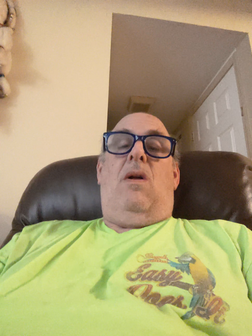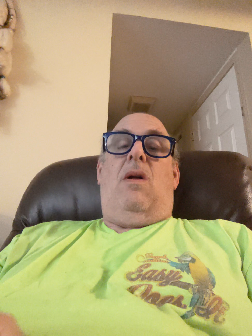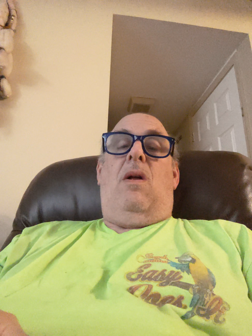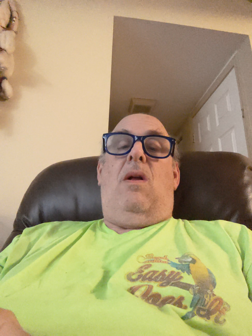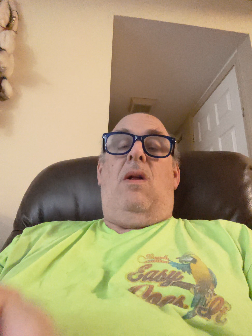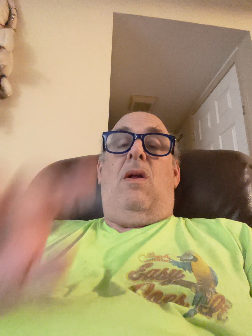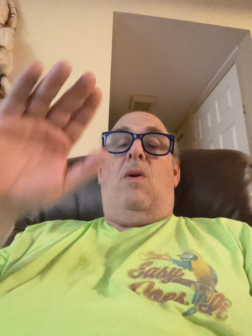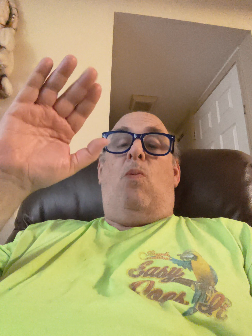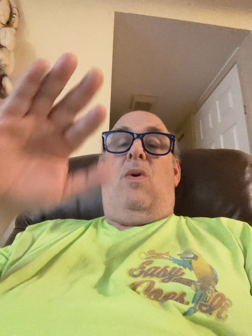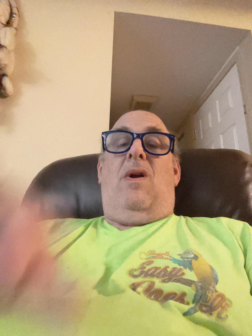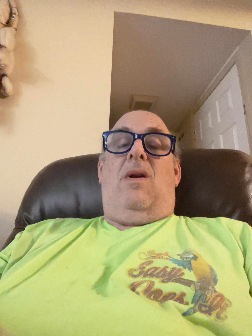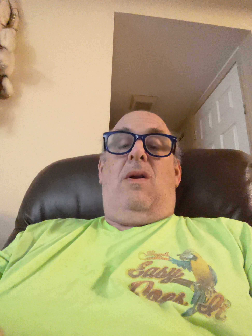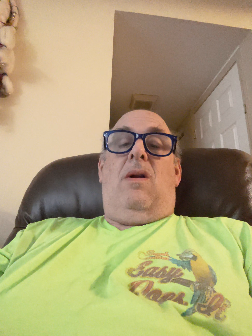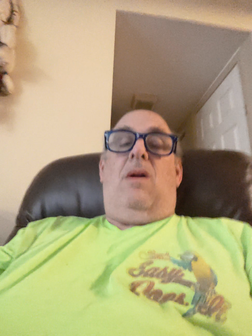rain